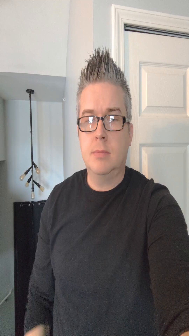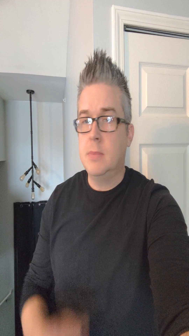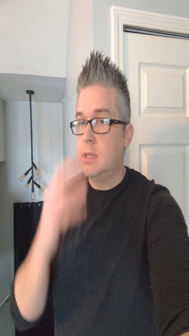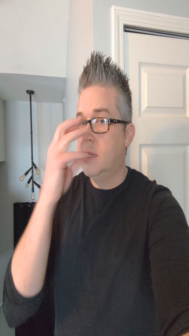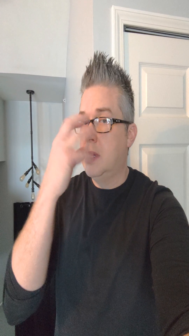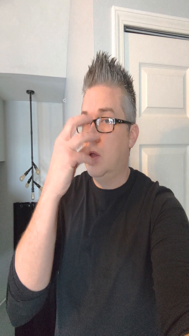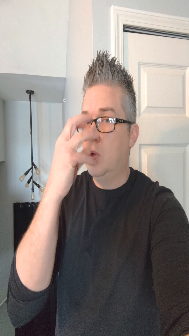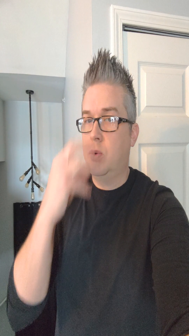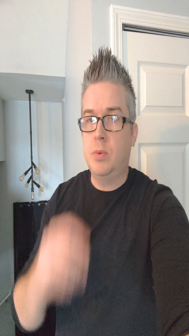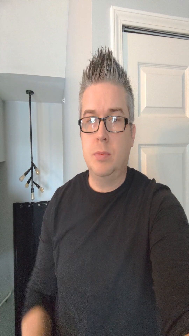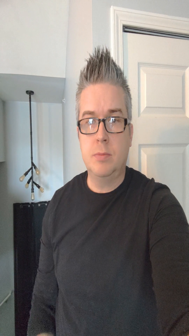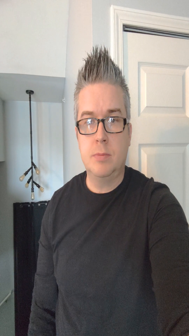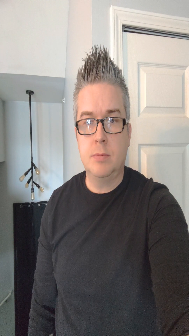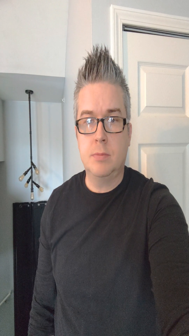clown